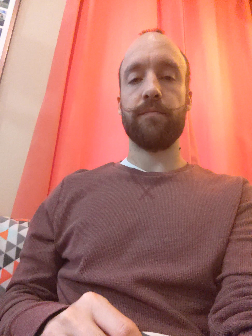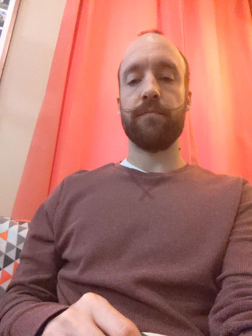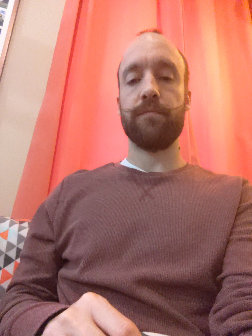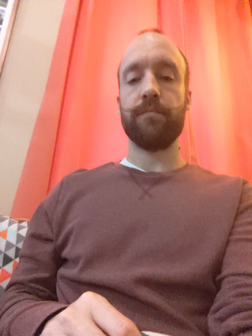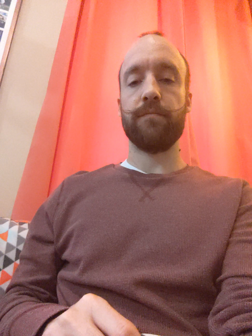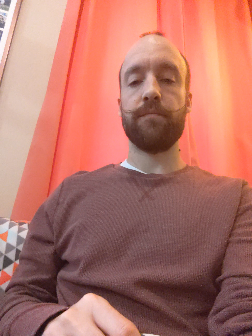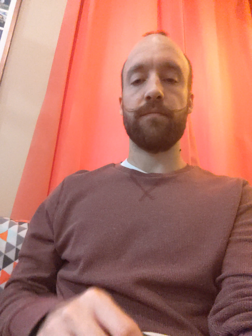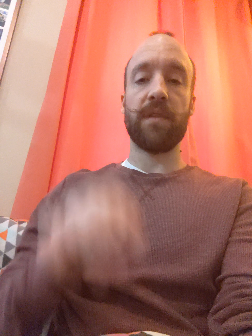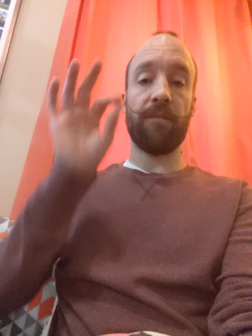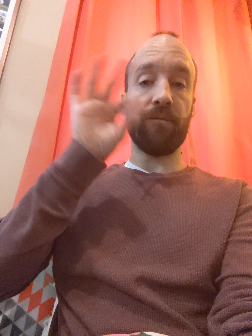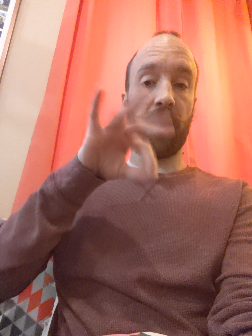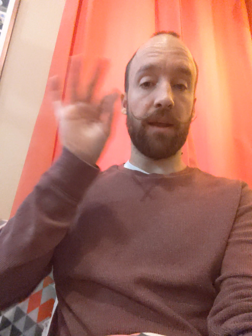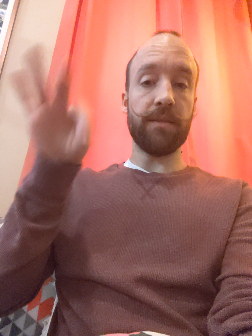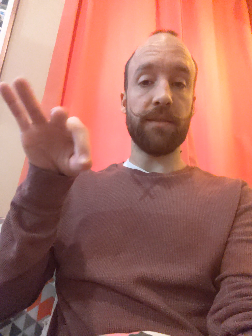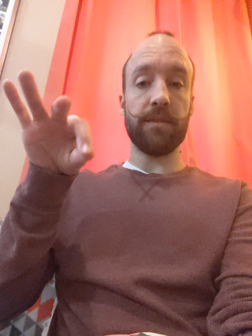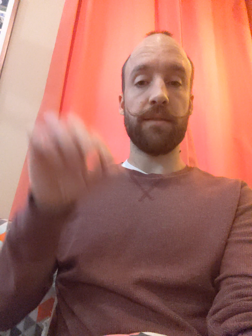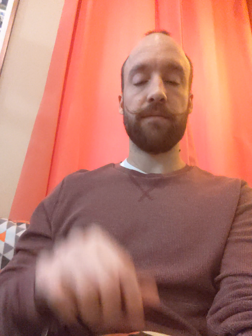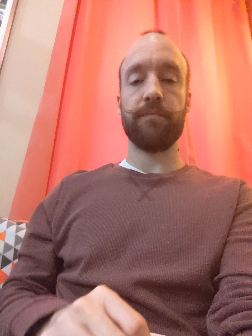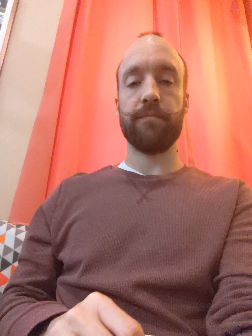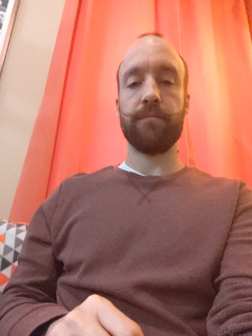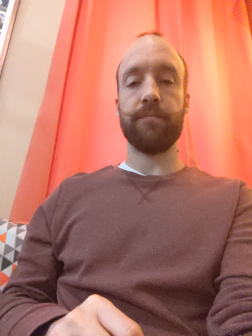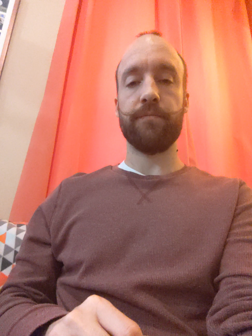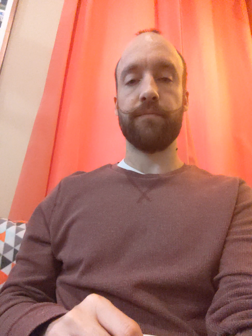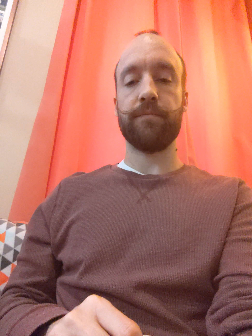french fries